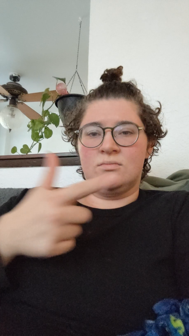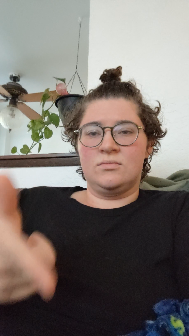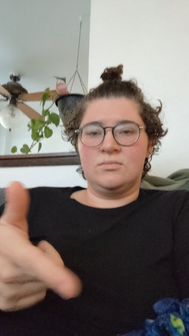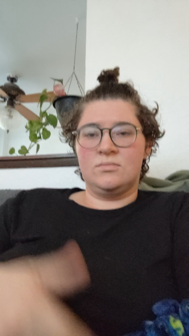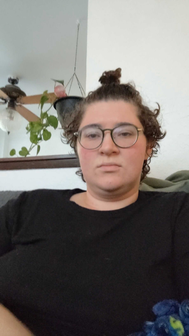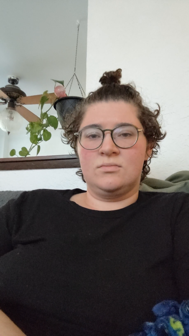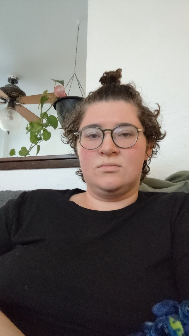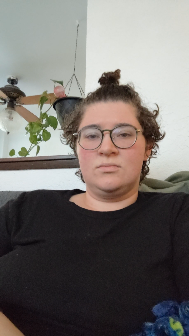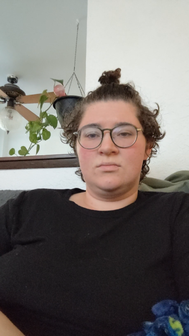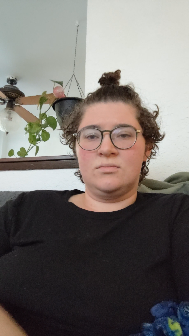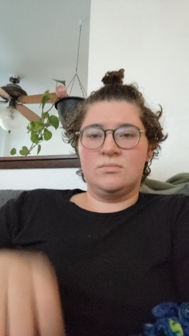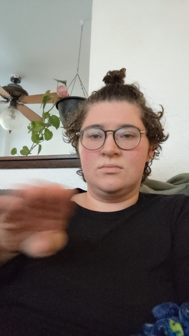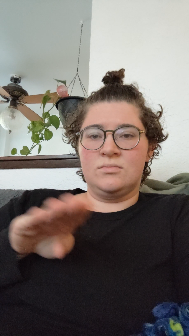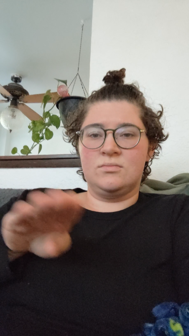boots